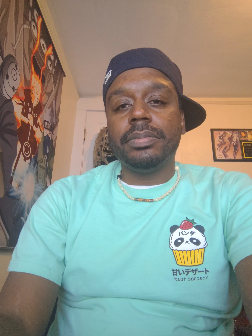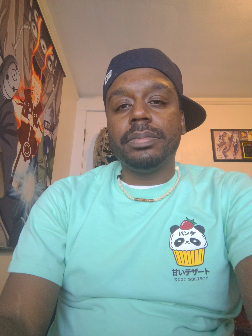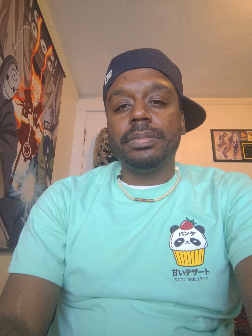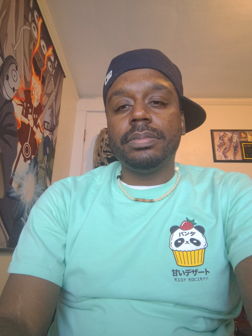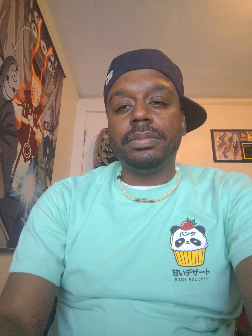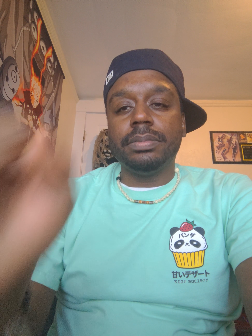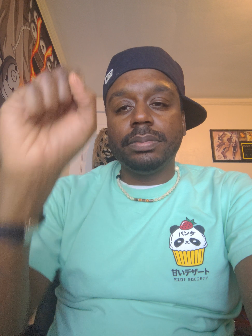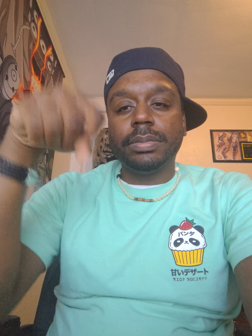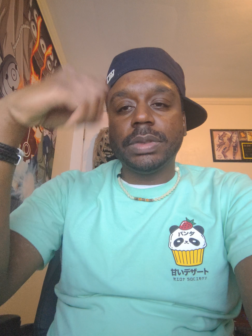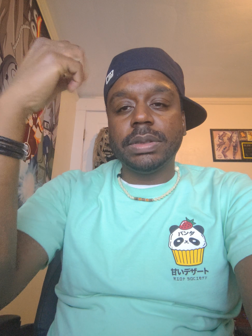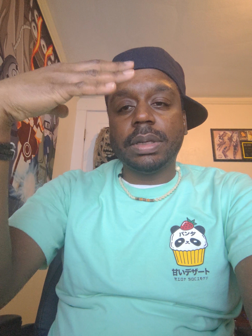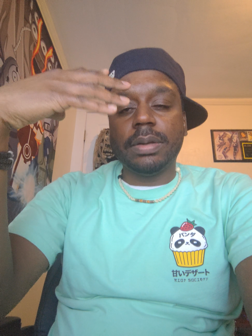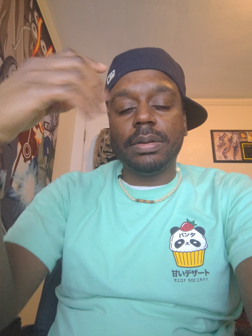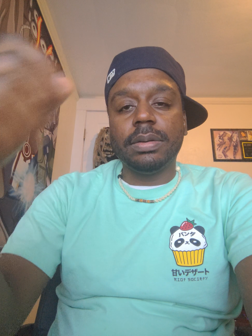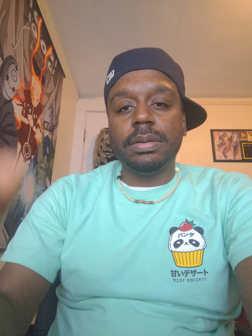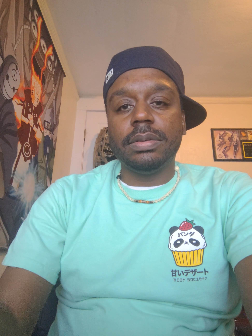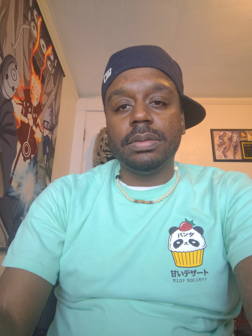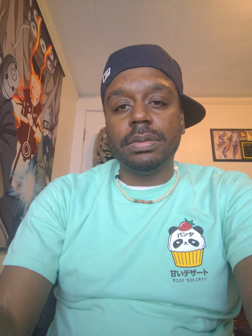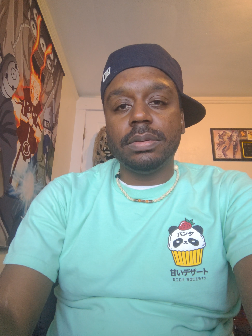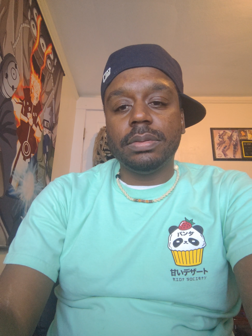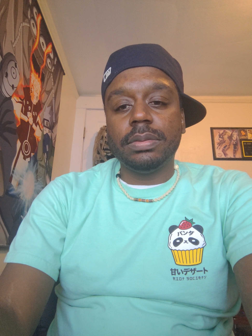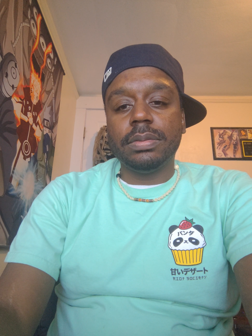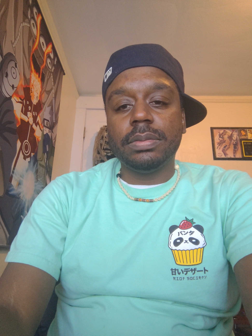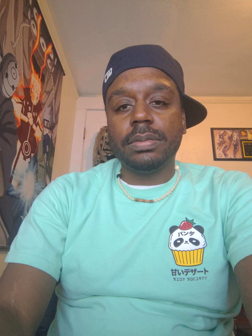sun